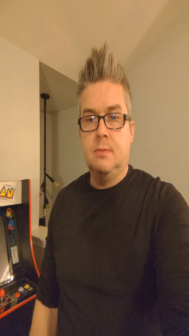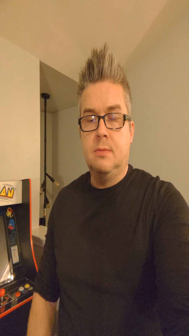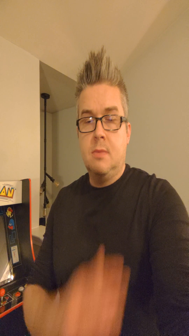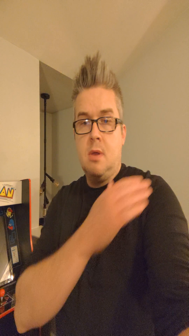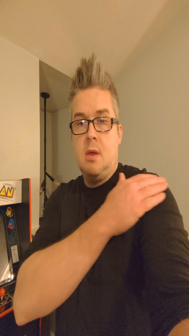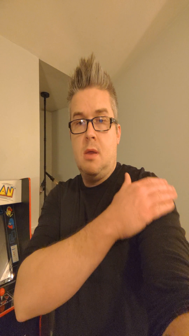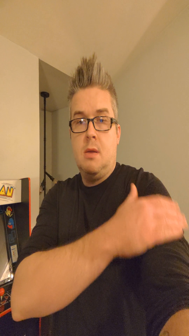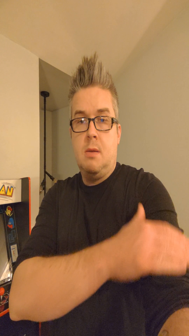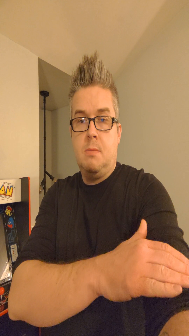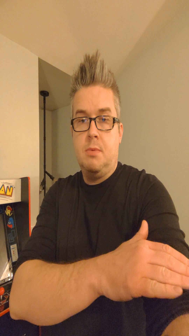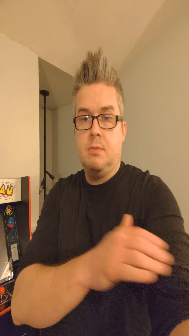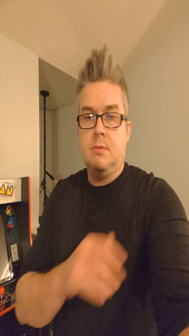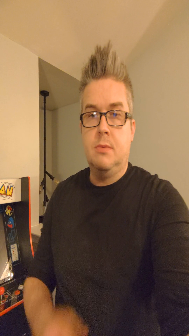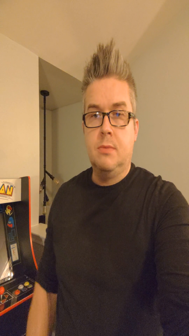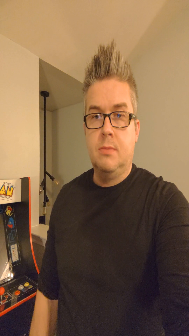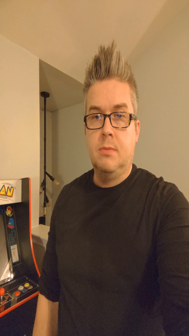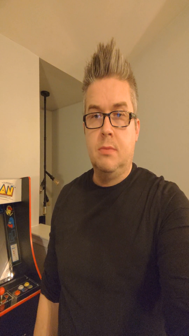arm